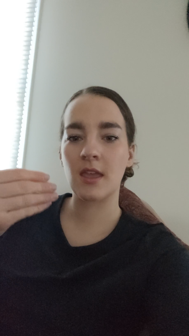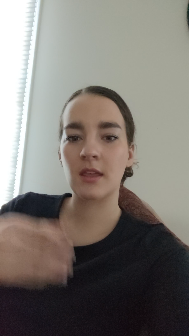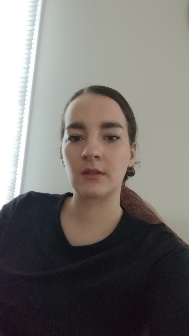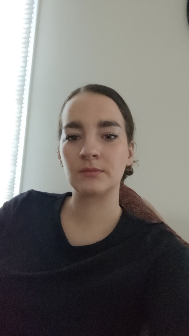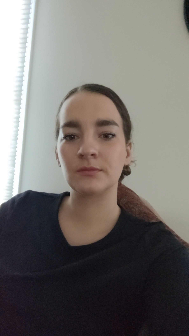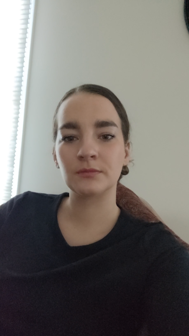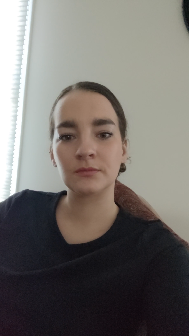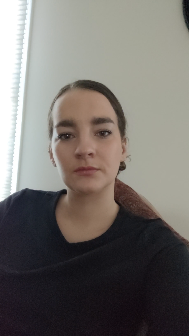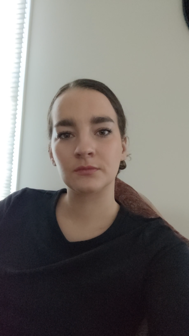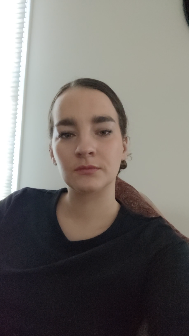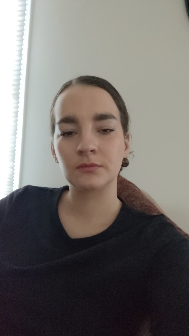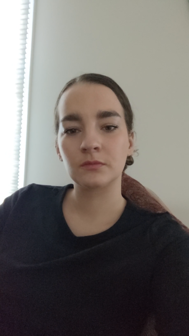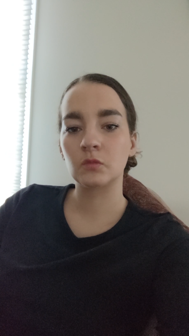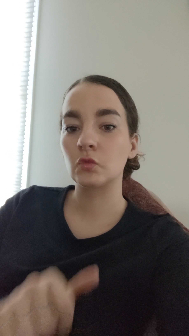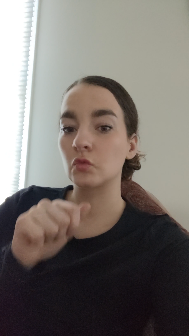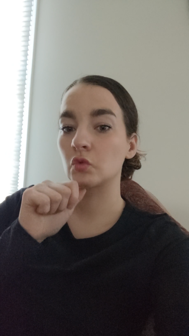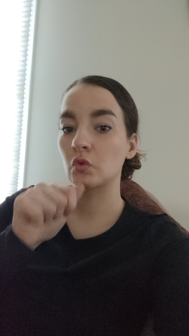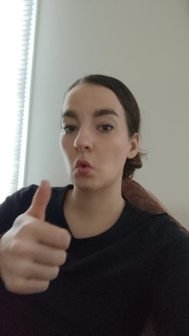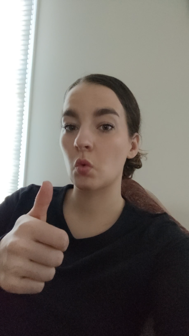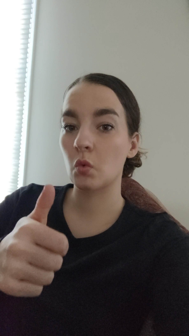don't